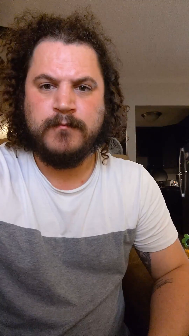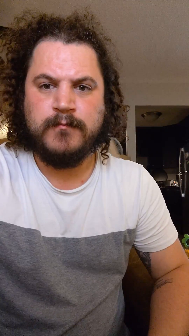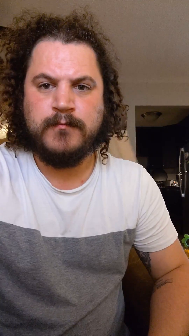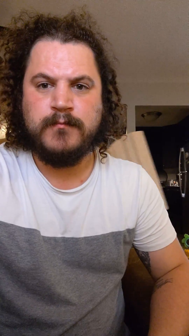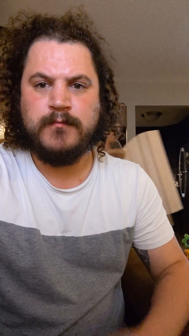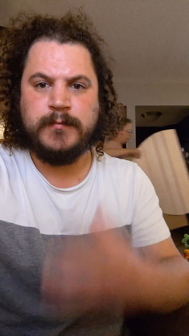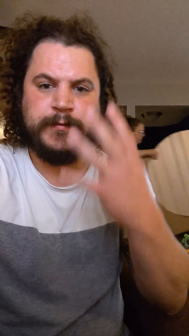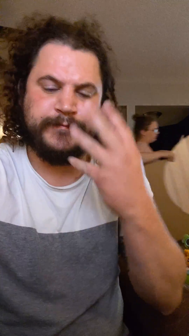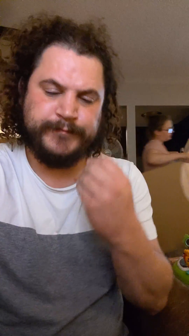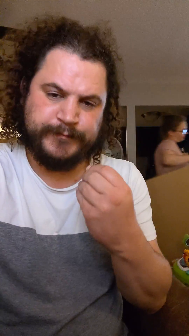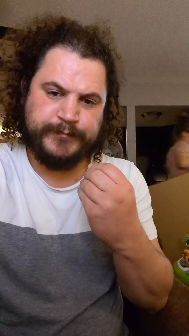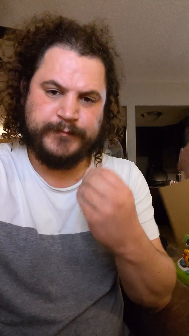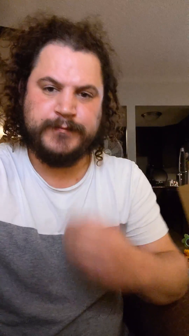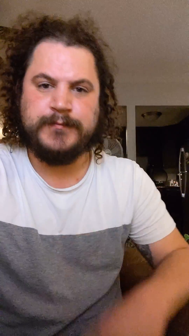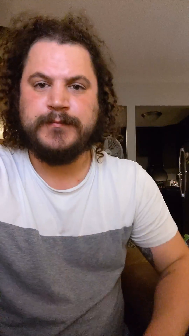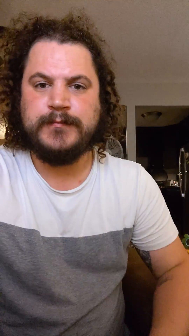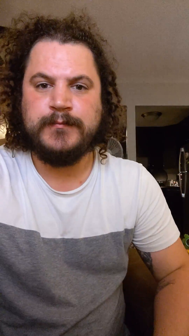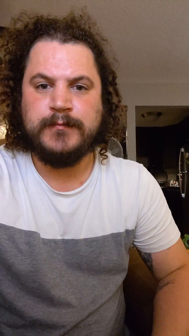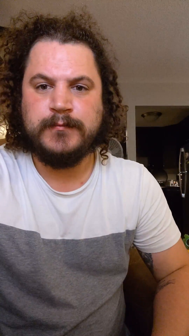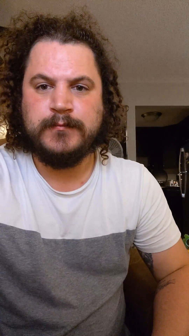asleep